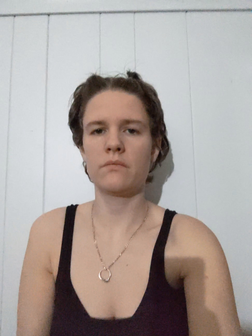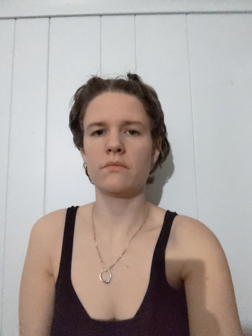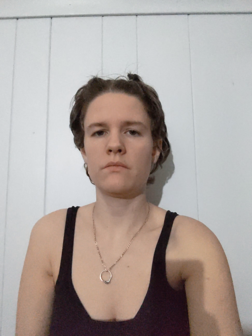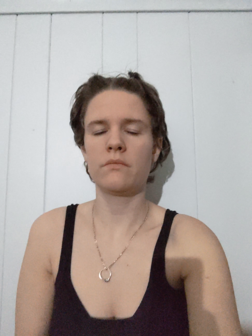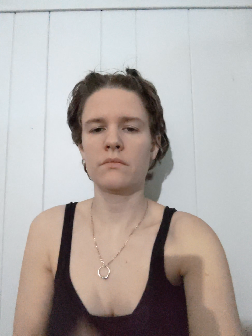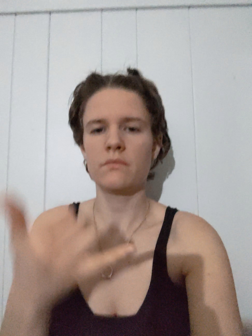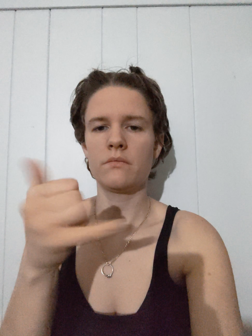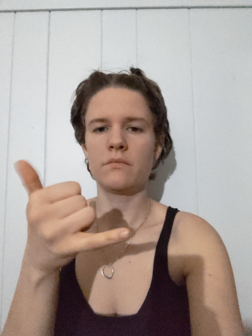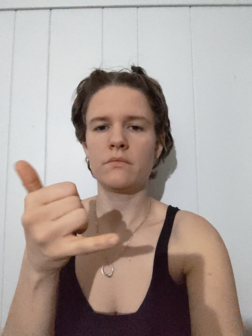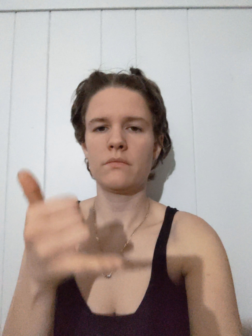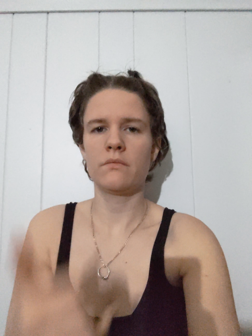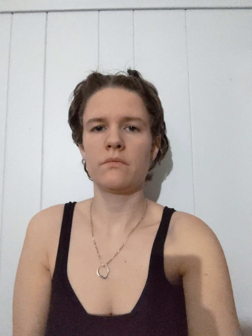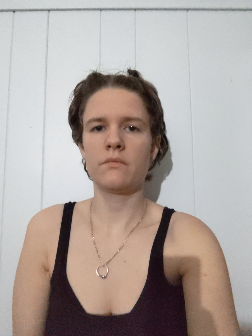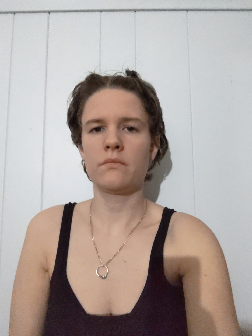yellow